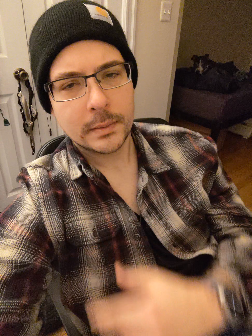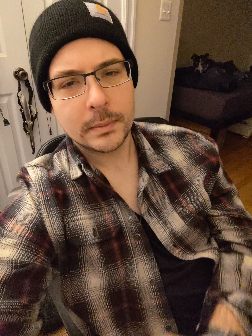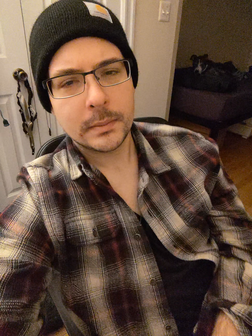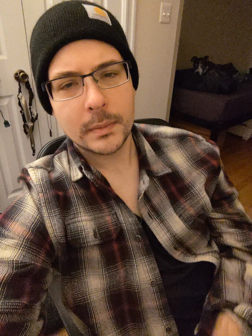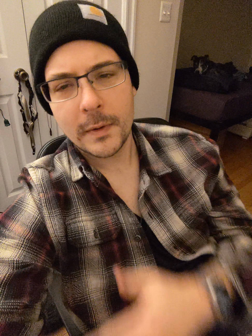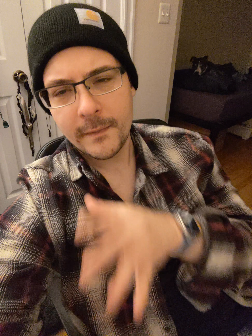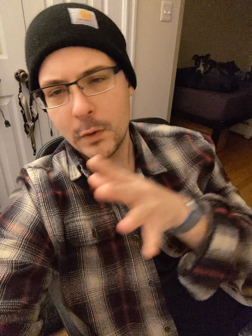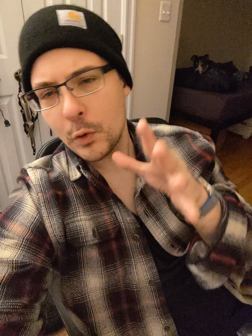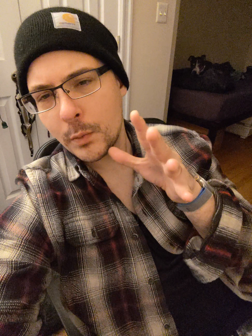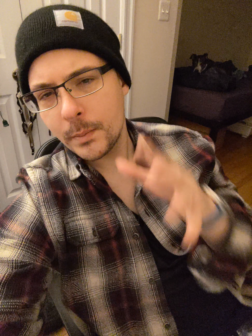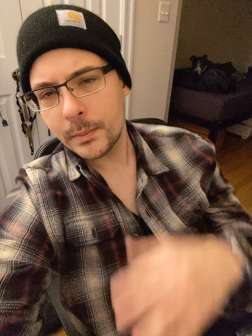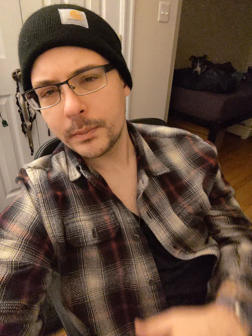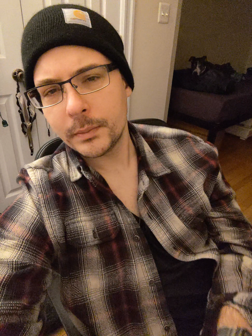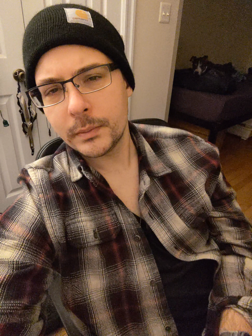farm